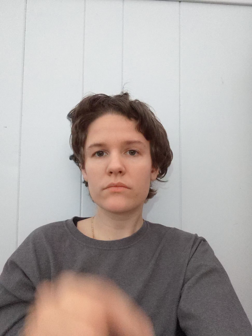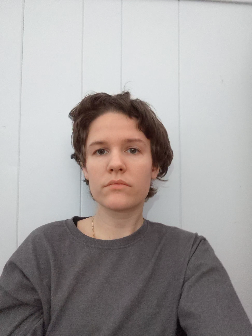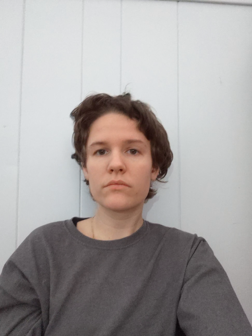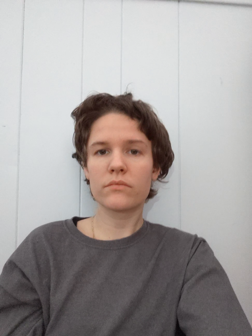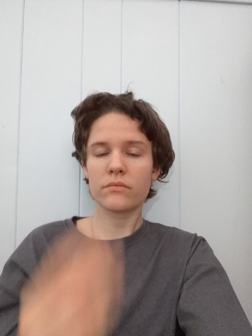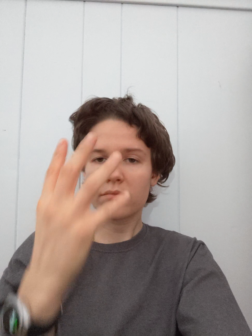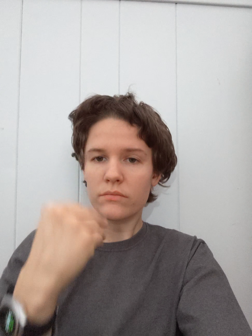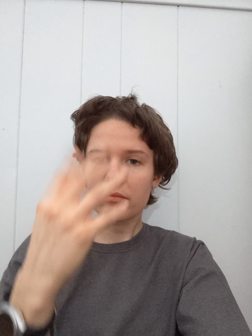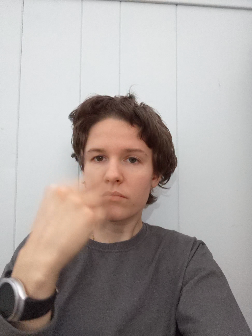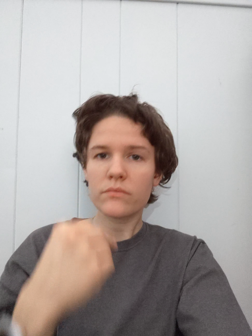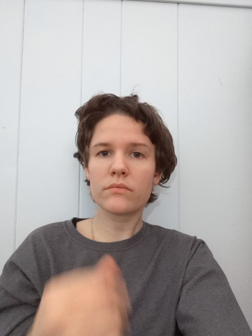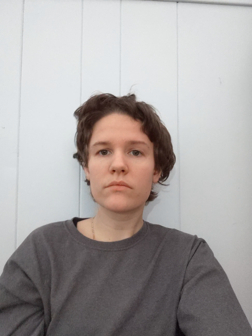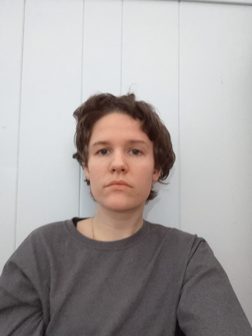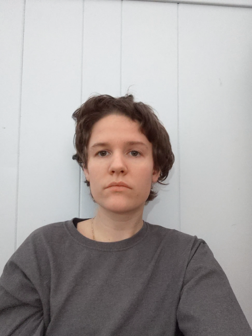sleepy